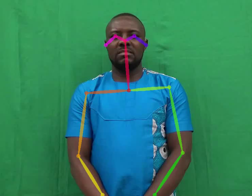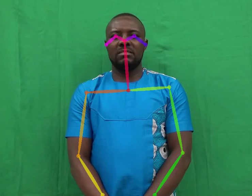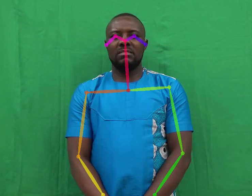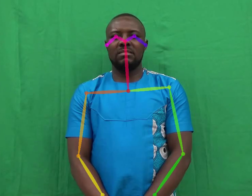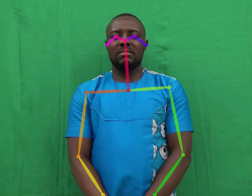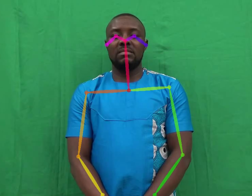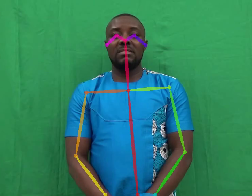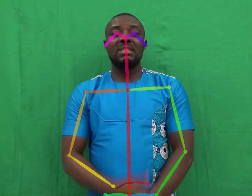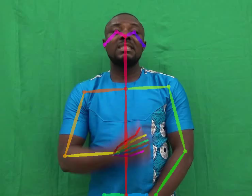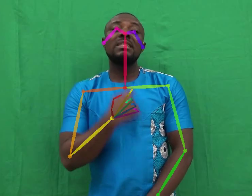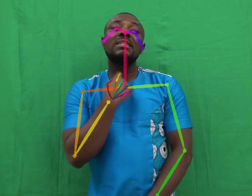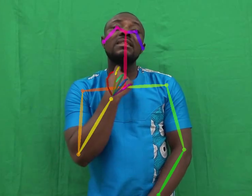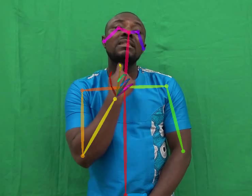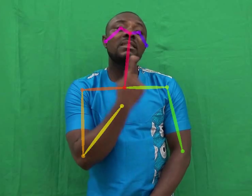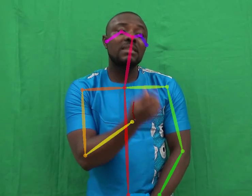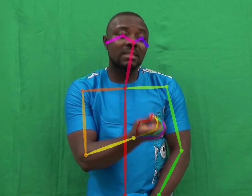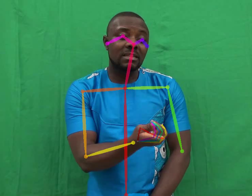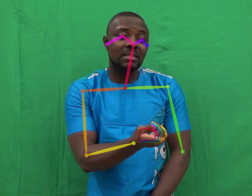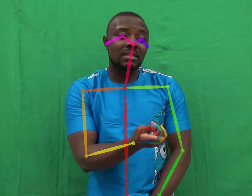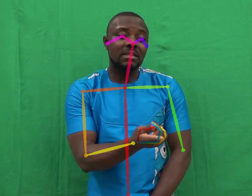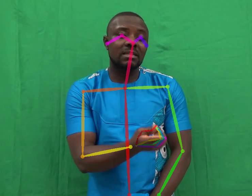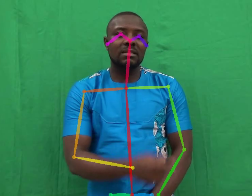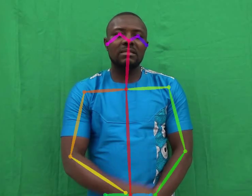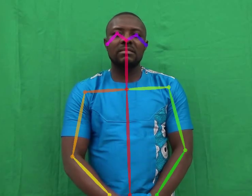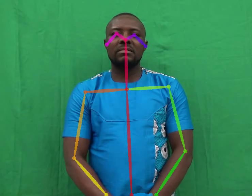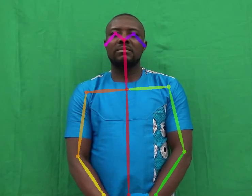tell